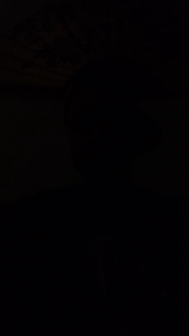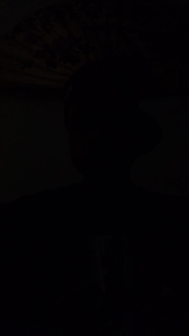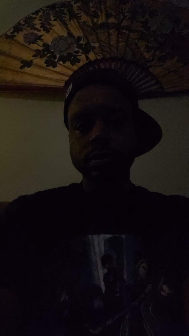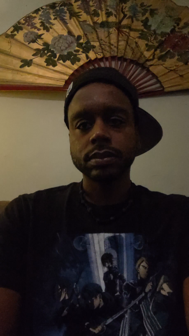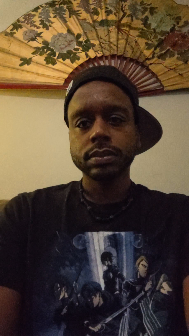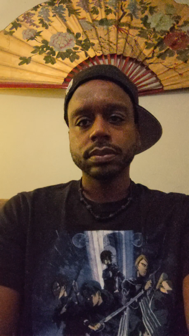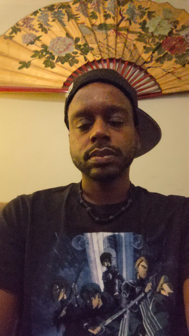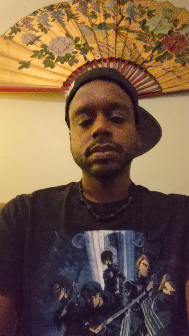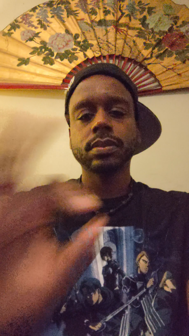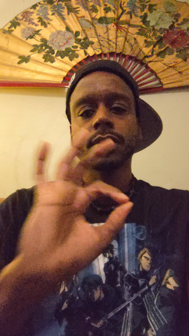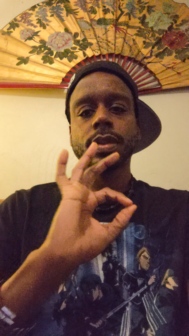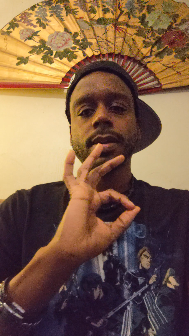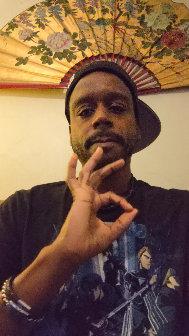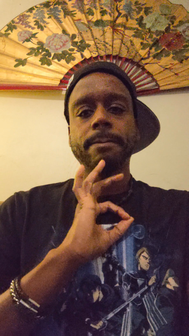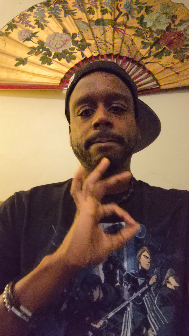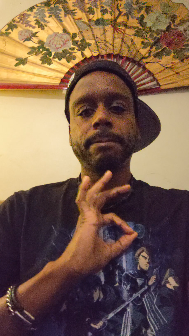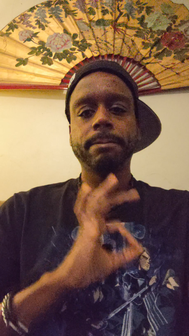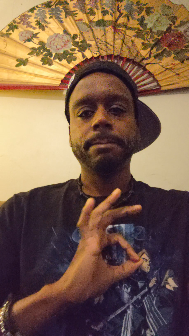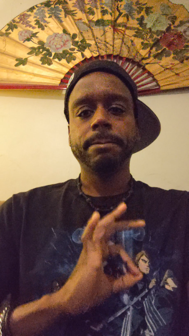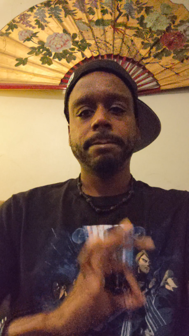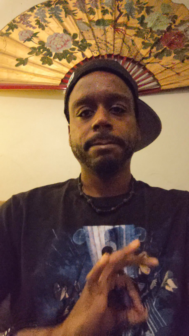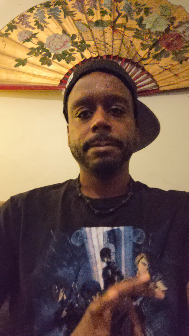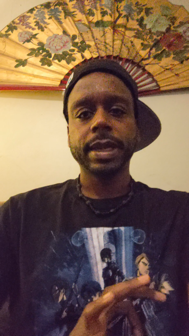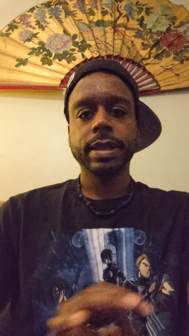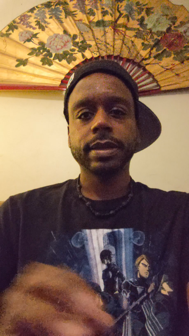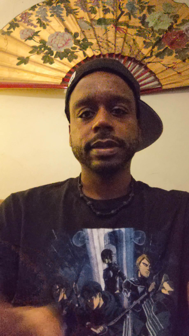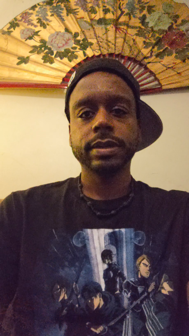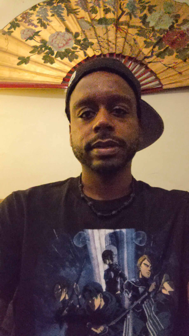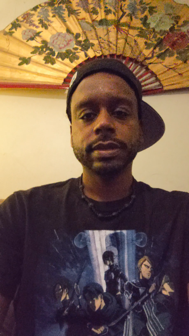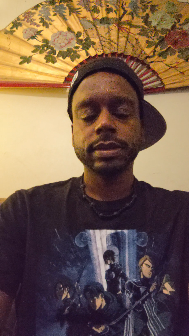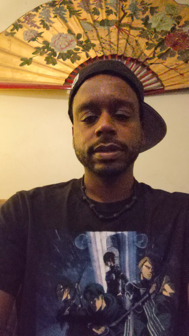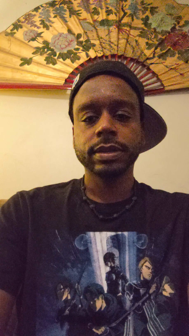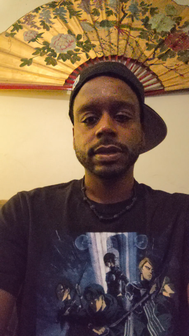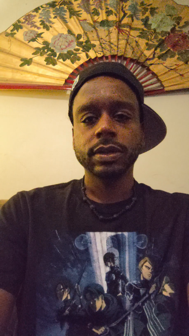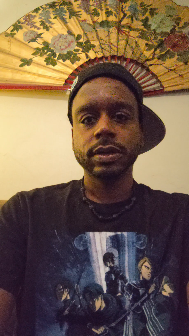button